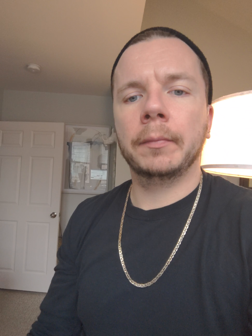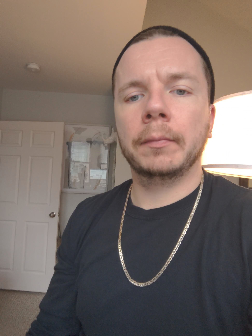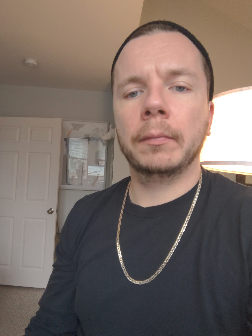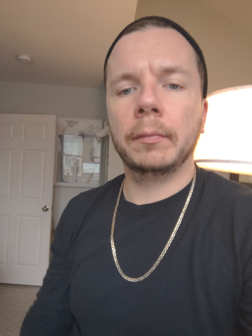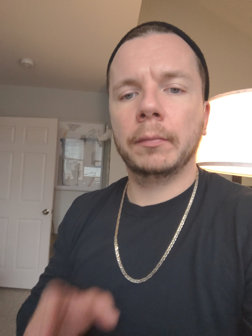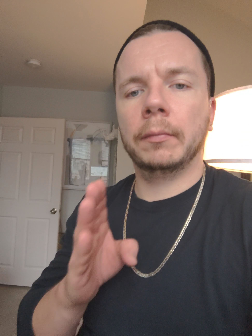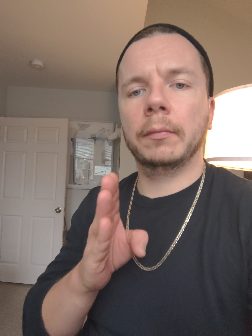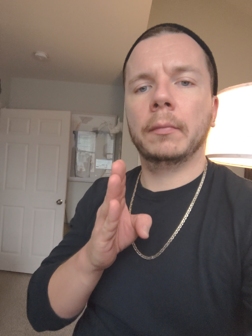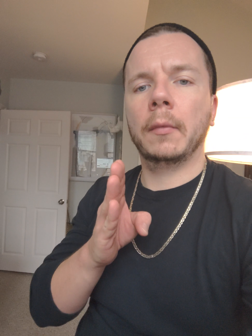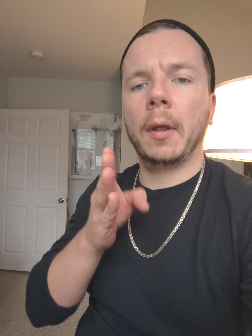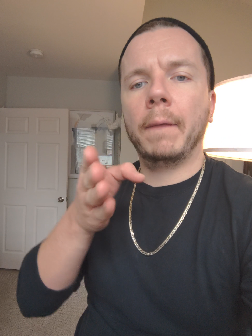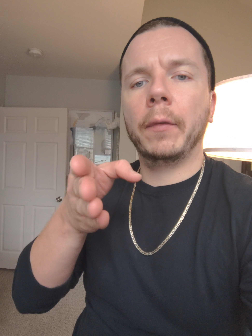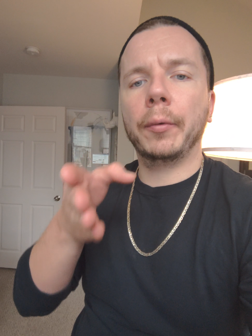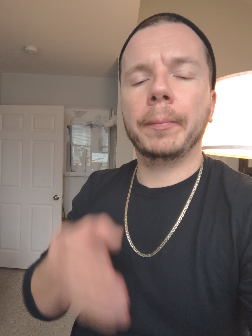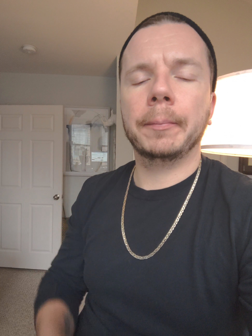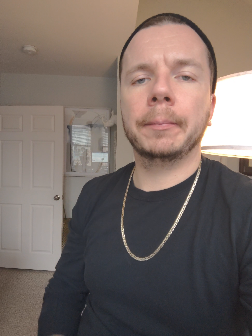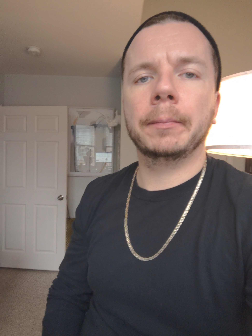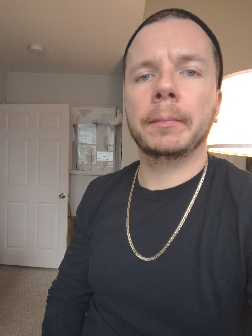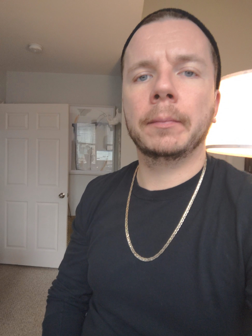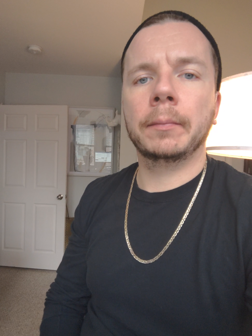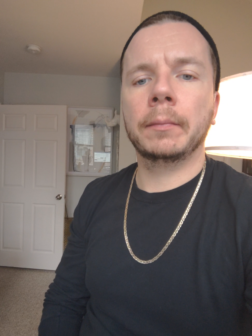after